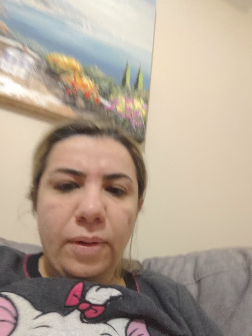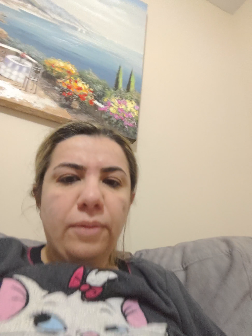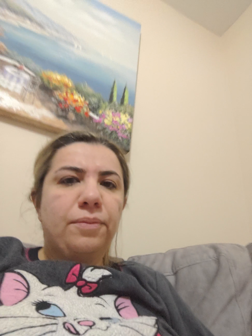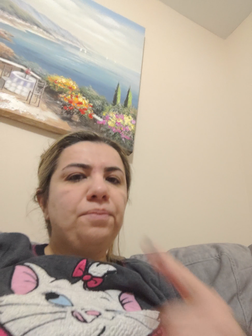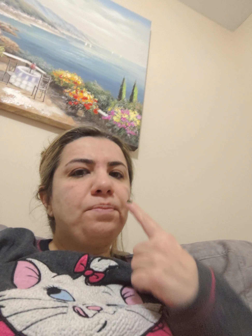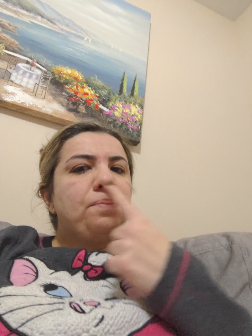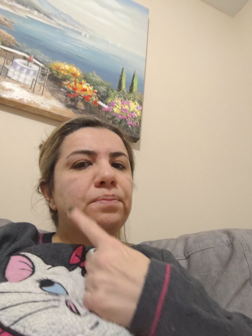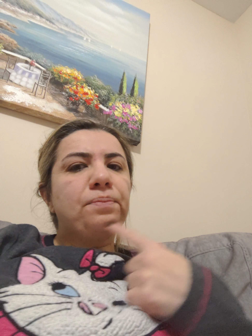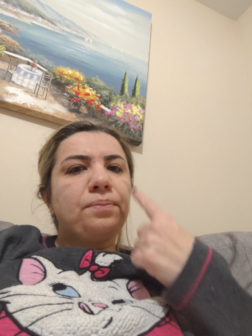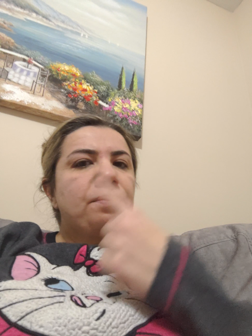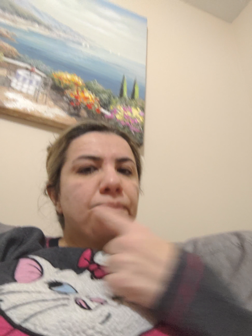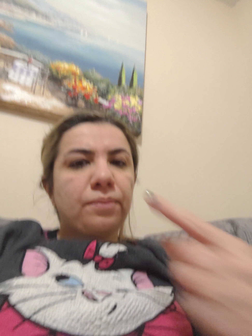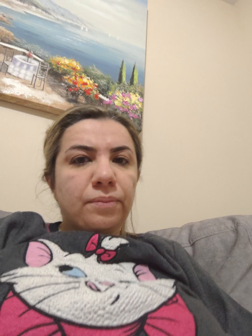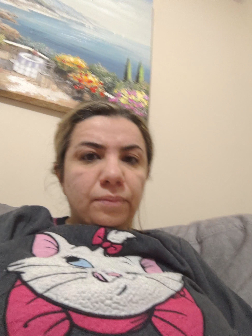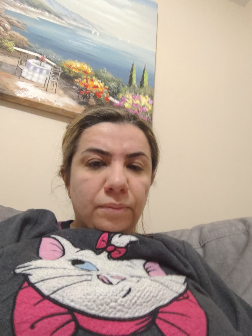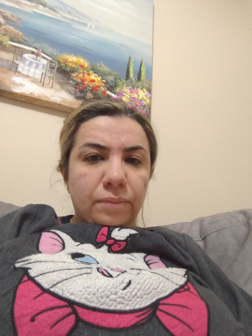mouth